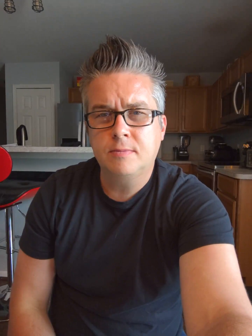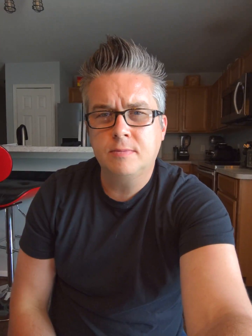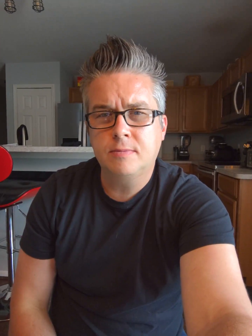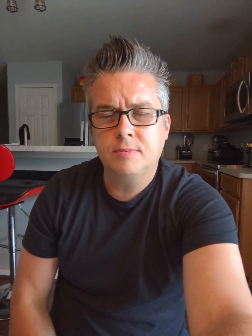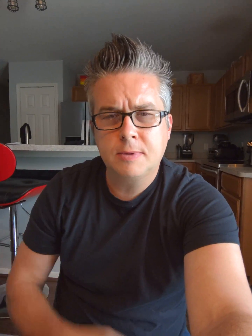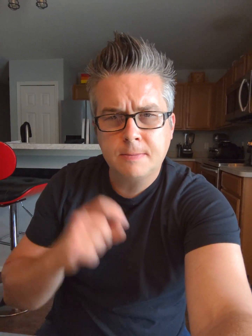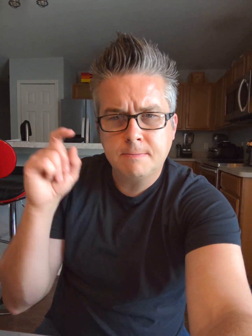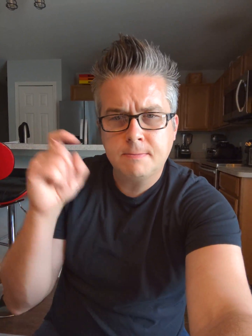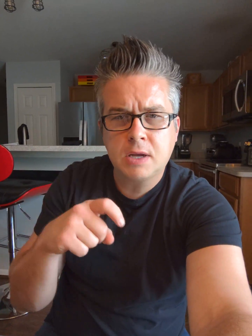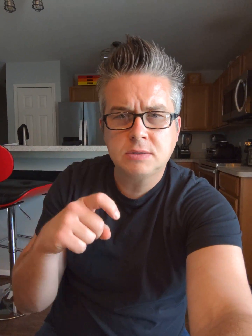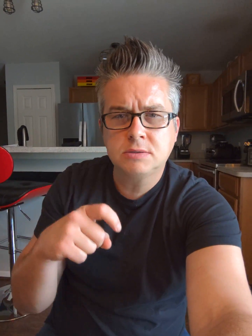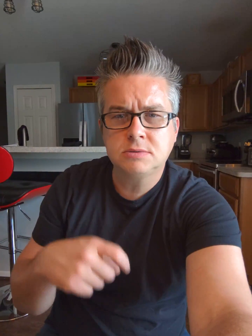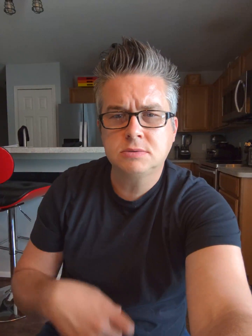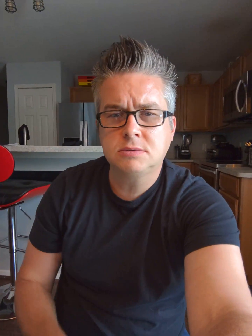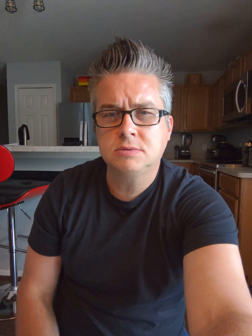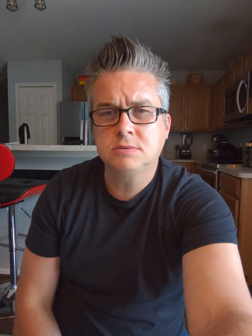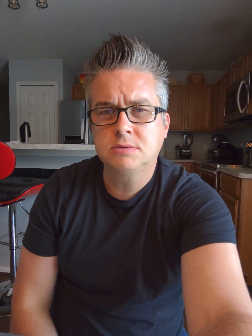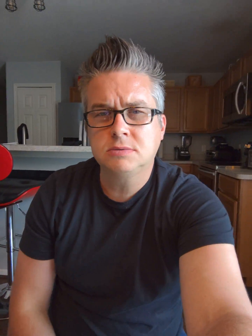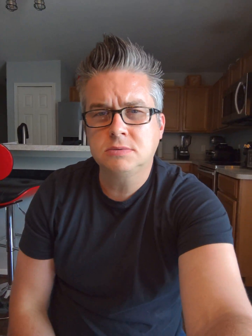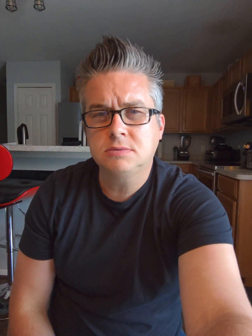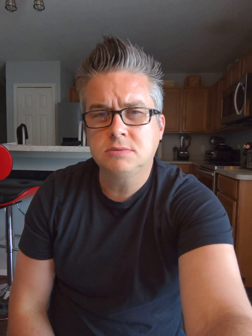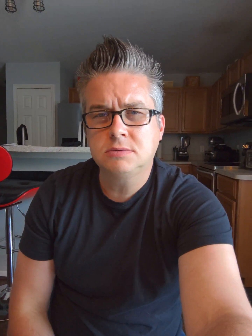must